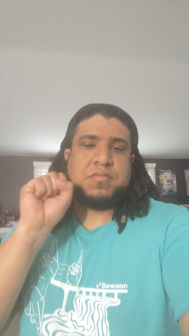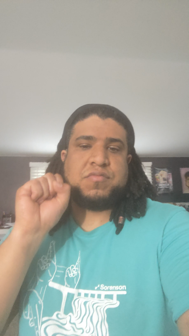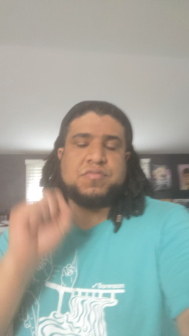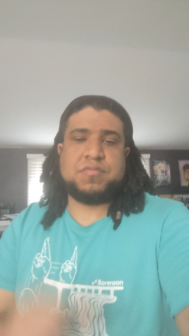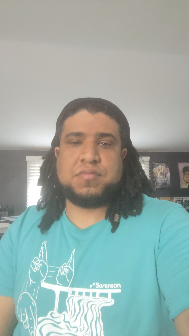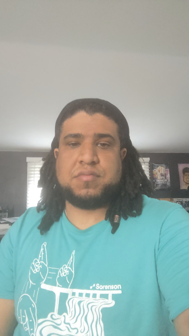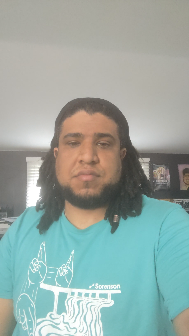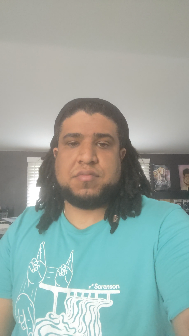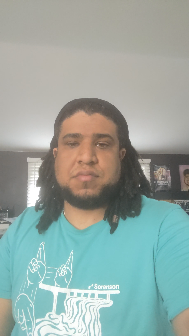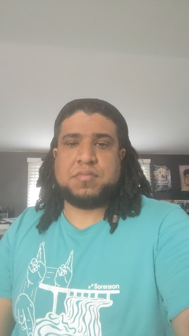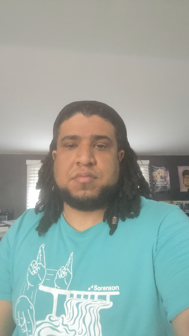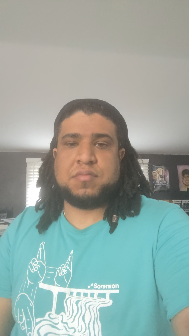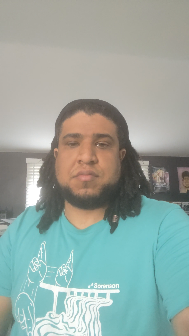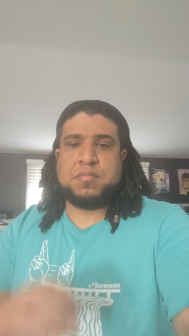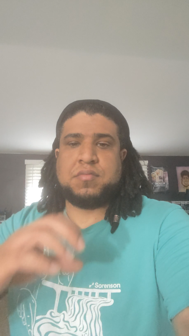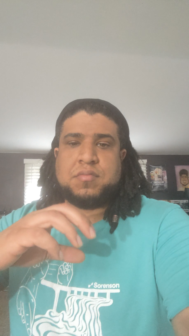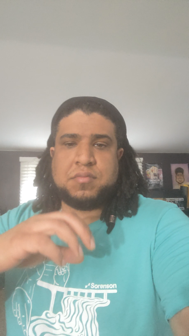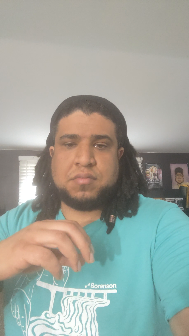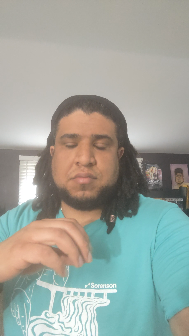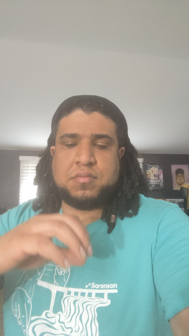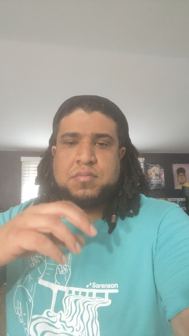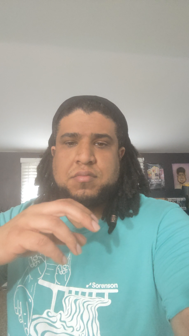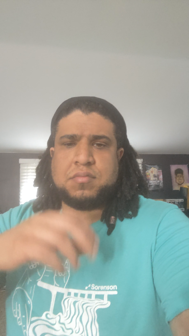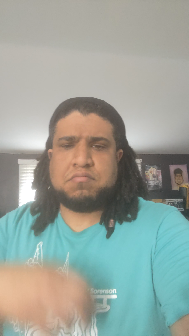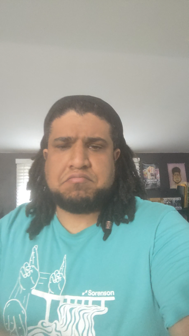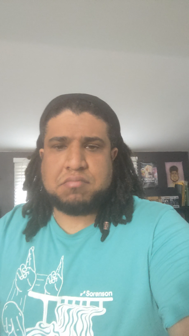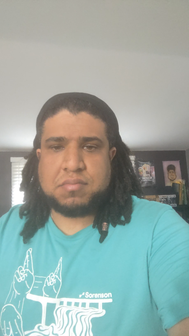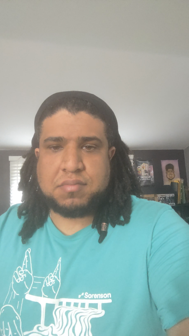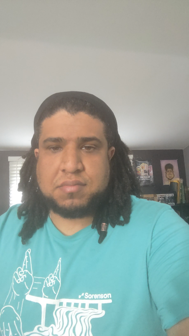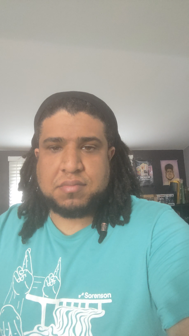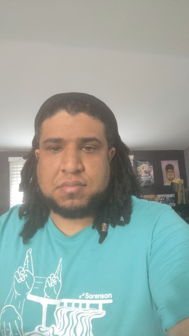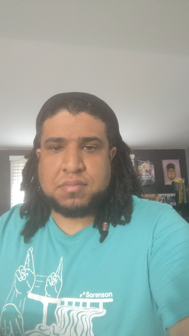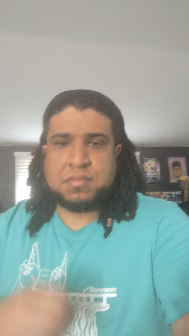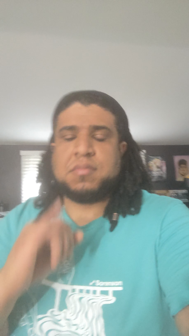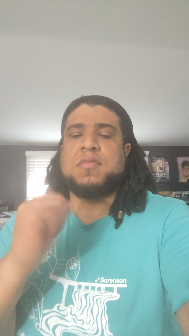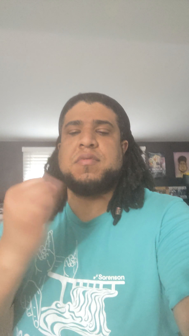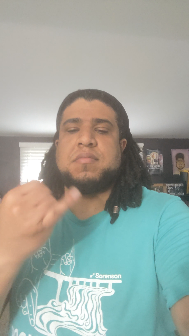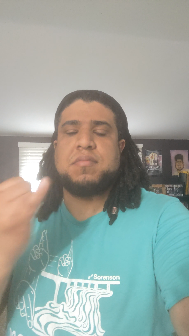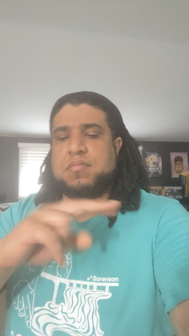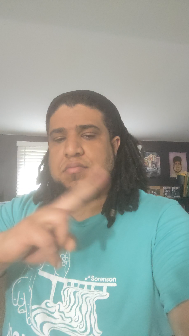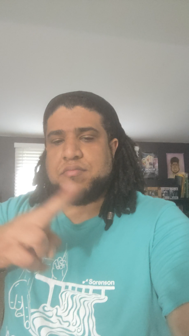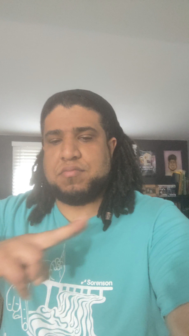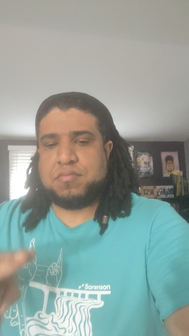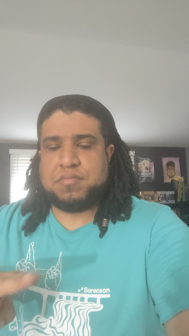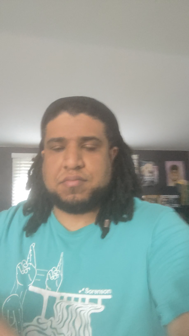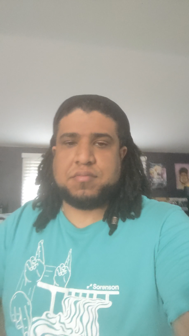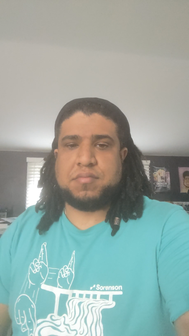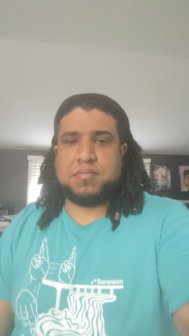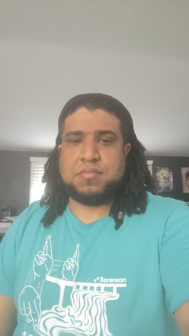jelly